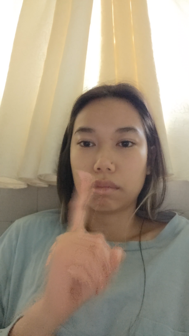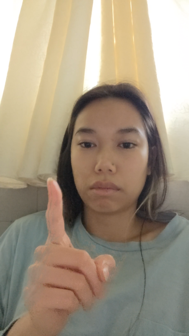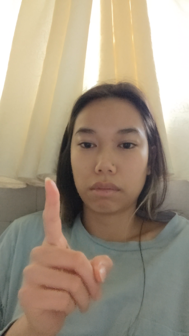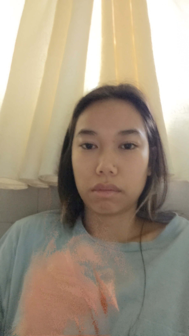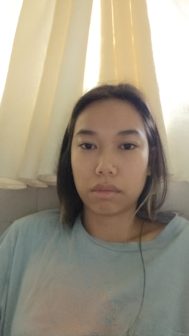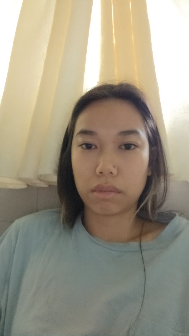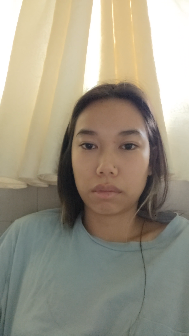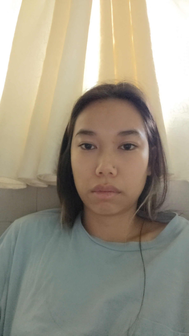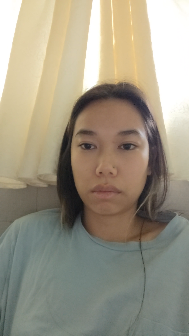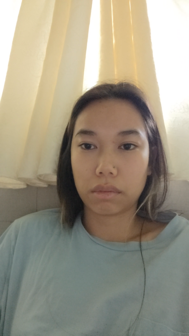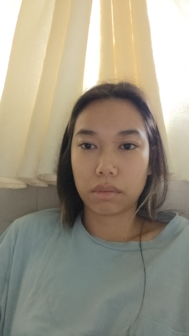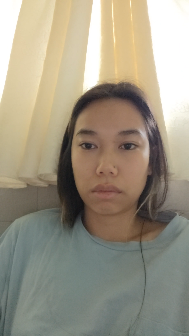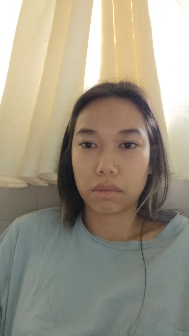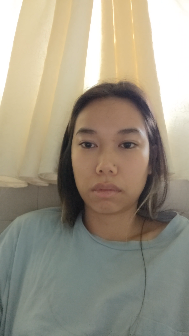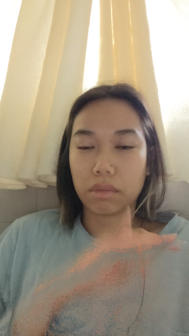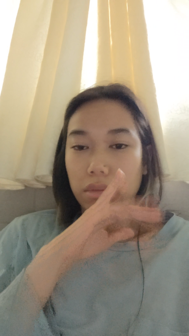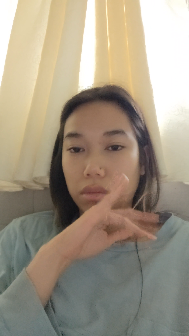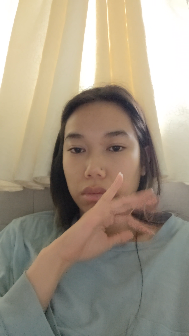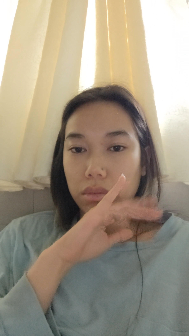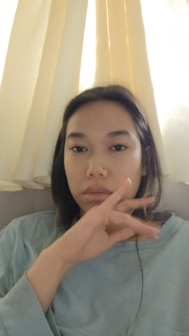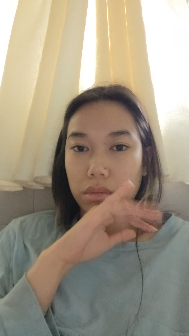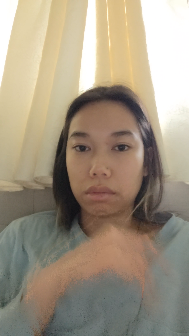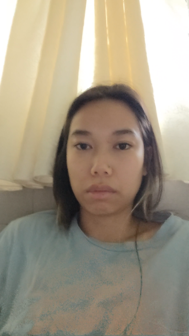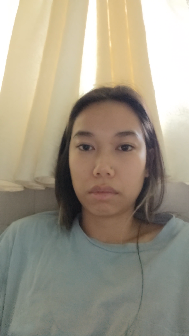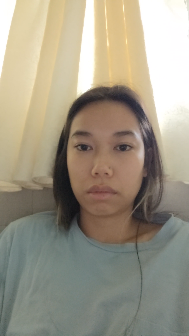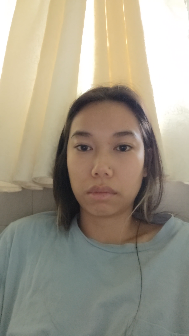naughty